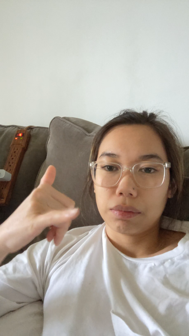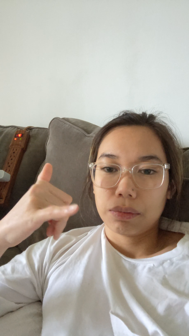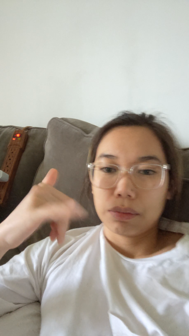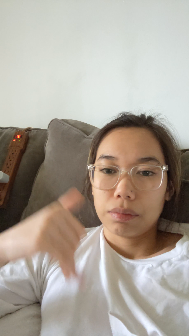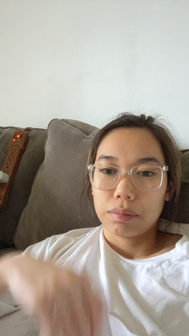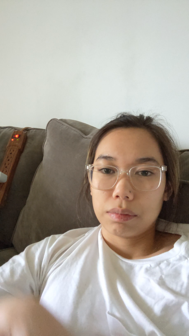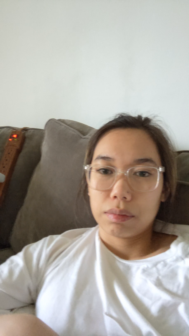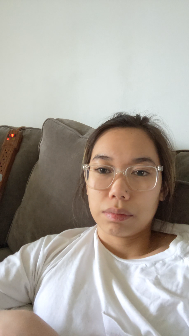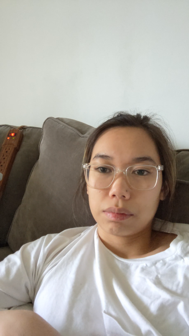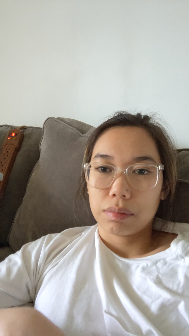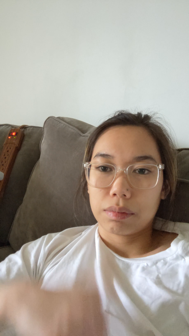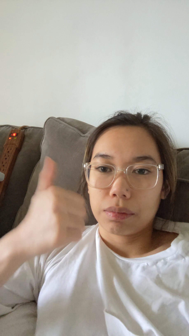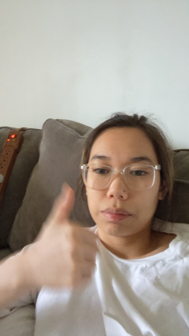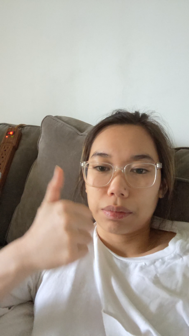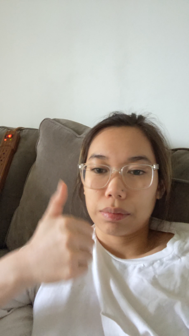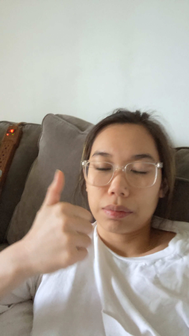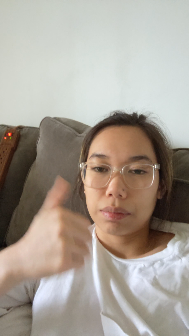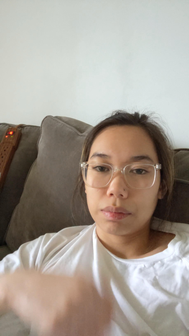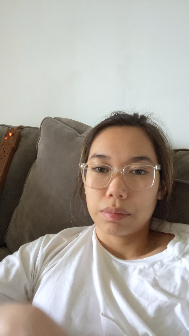help